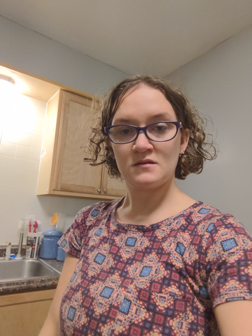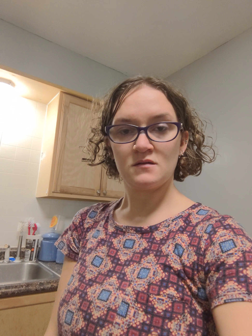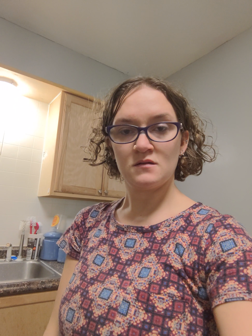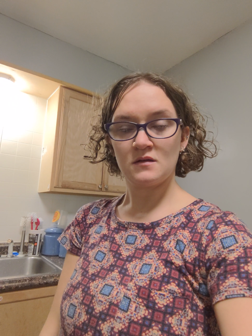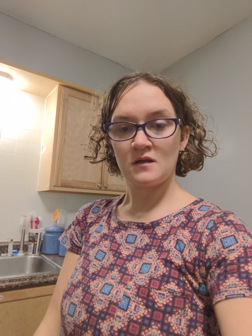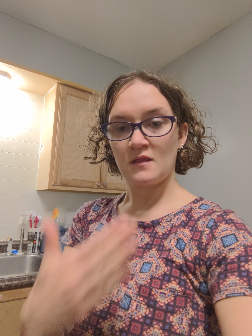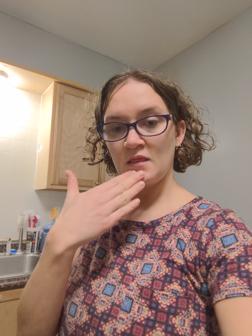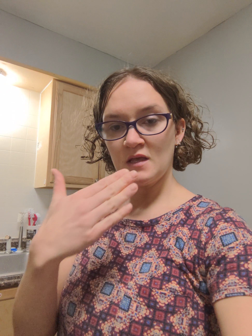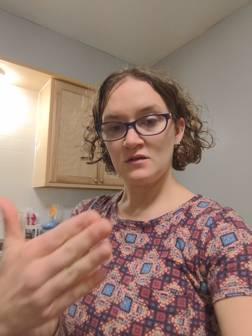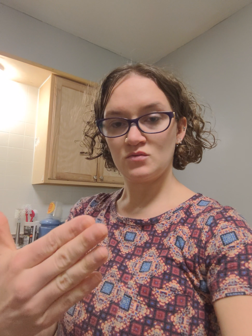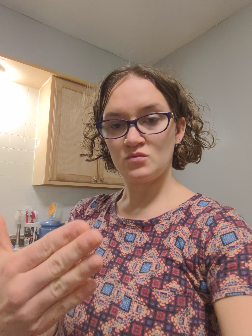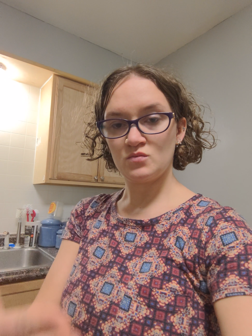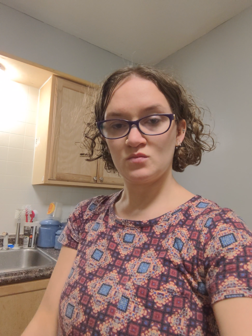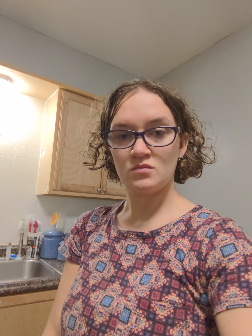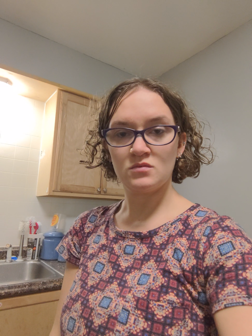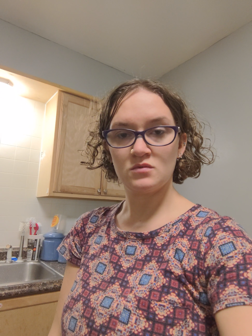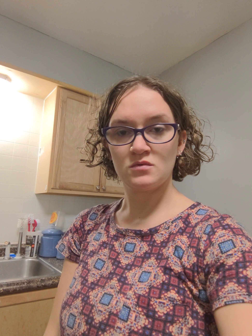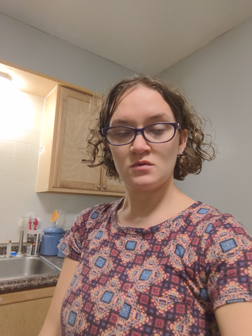thank you